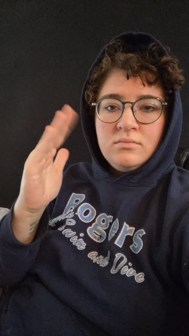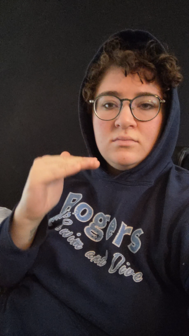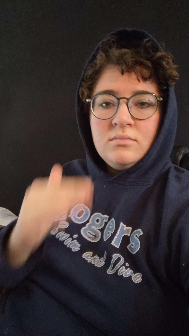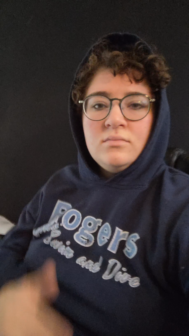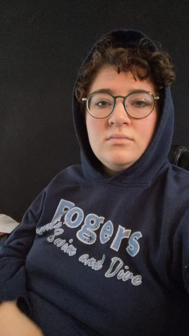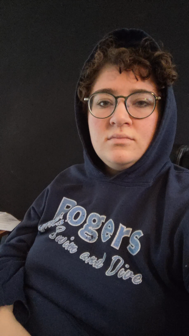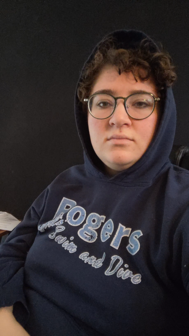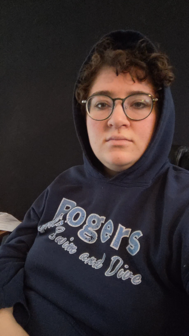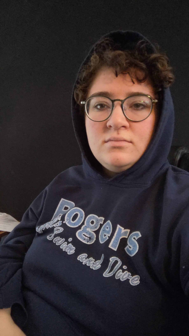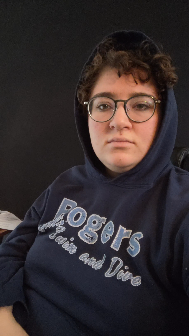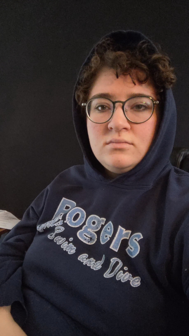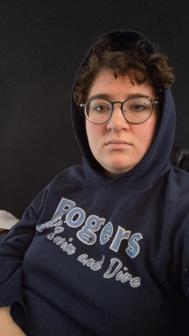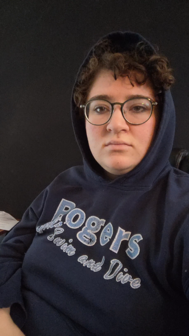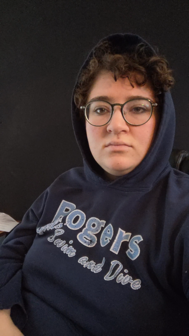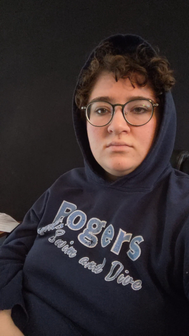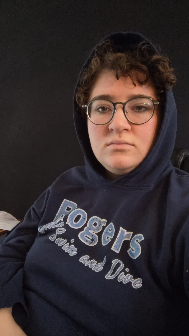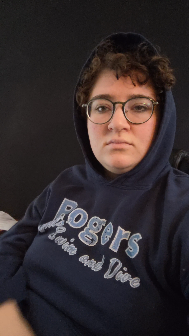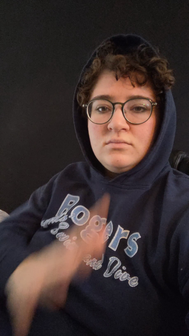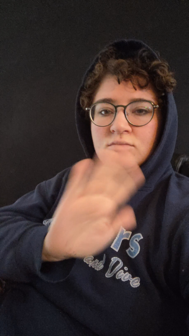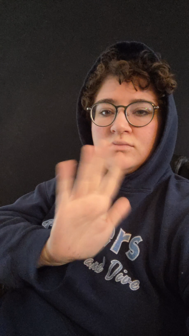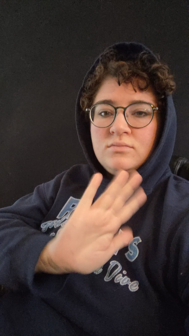cheese